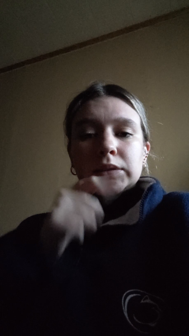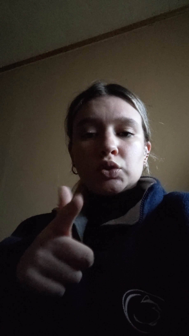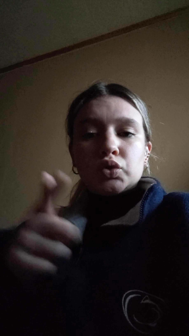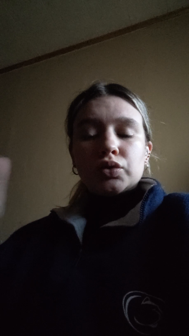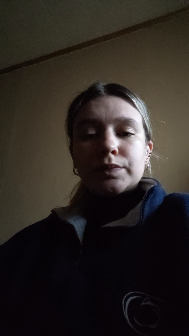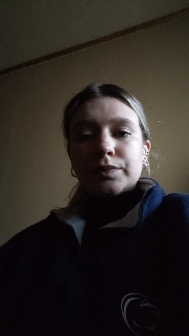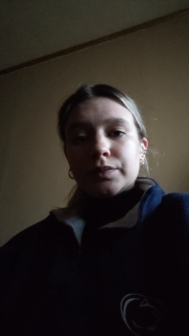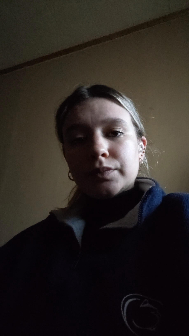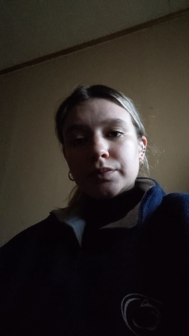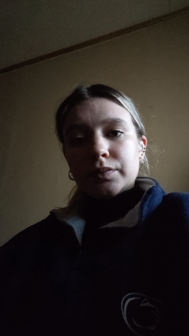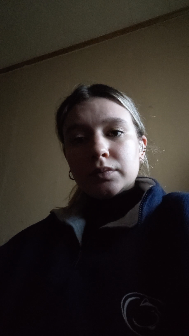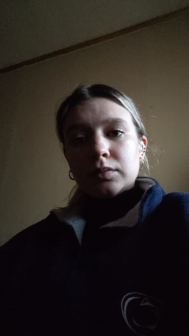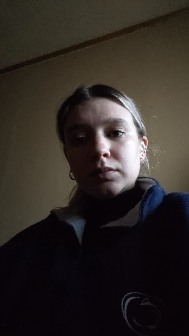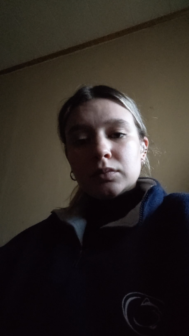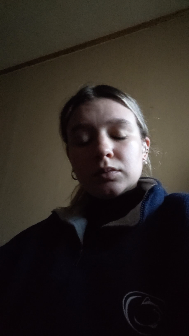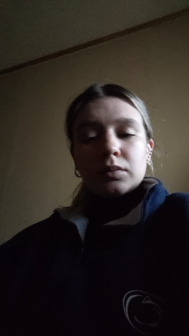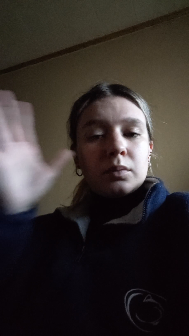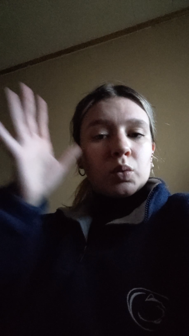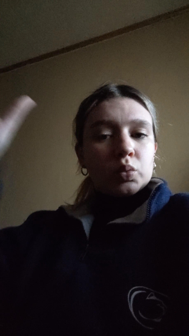moose